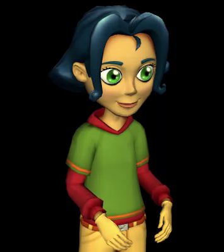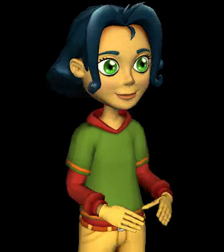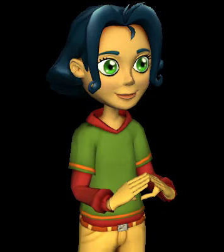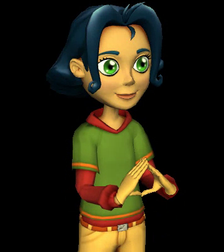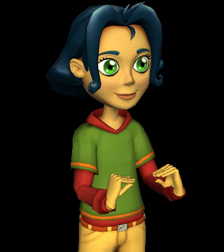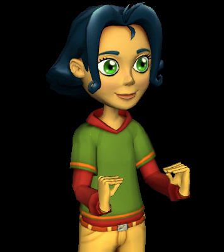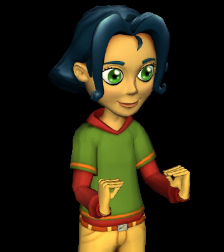هادئ